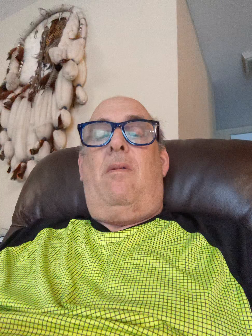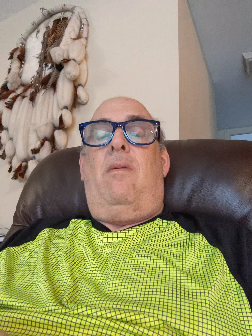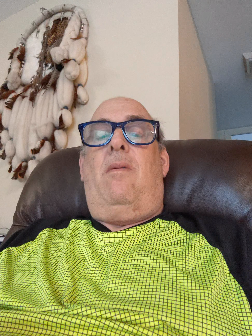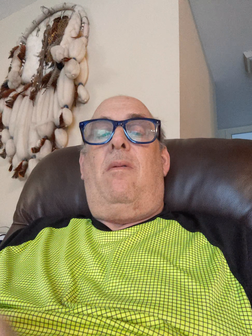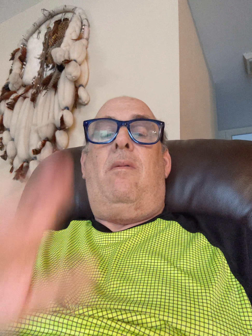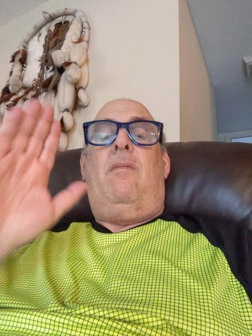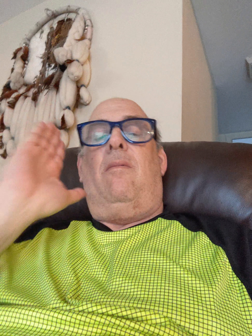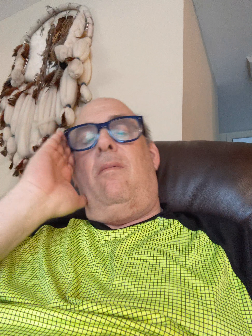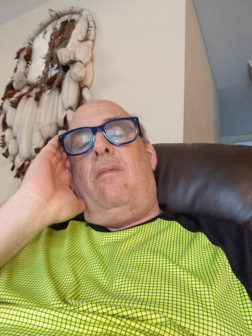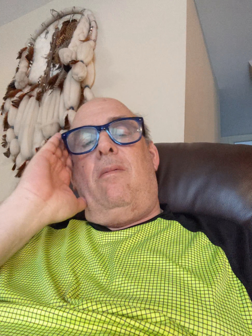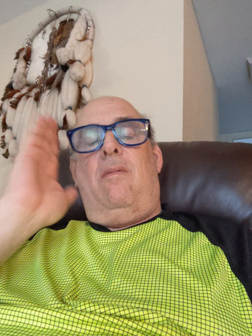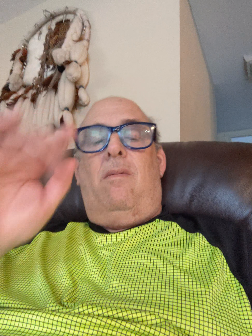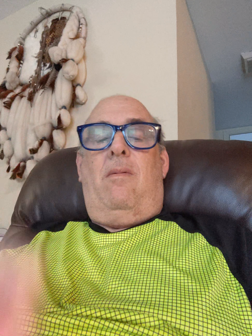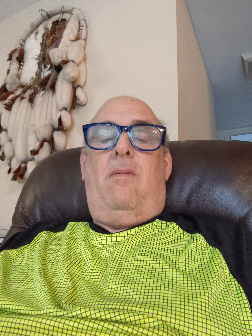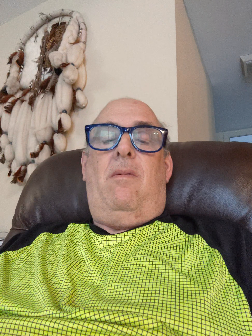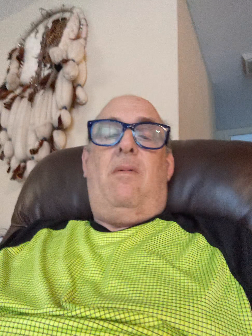bed